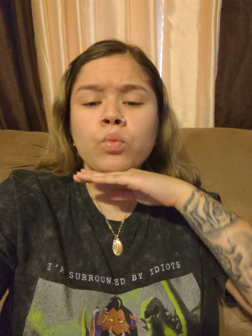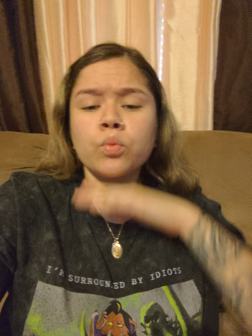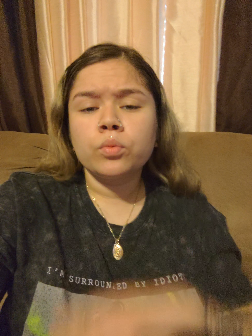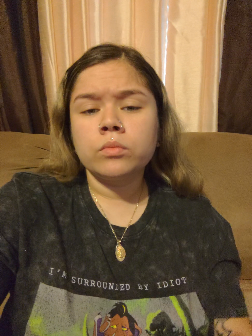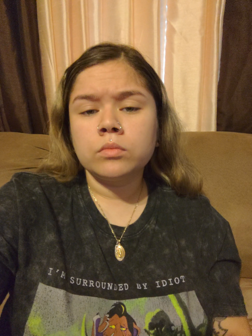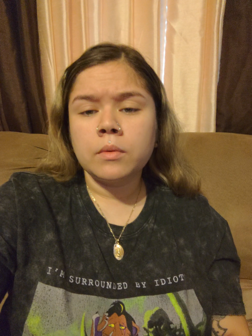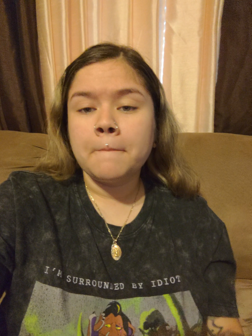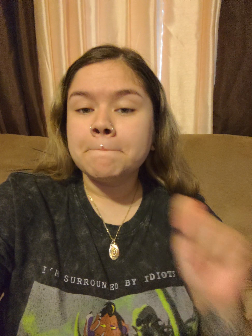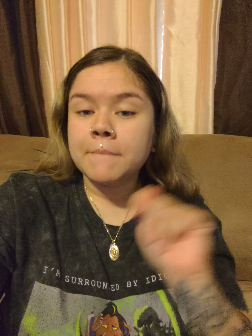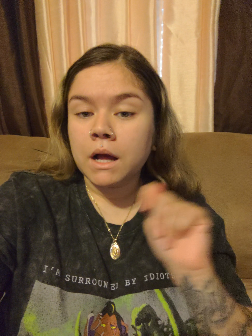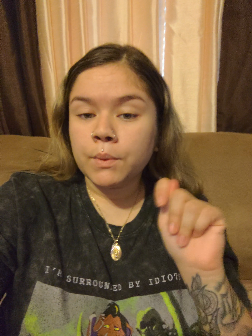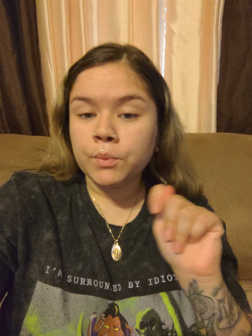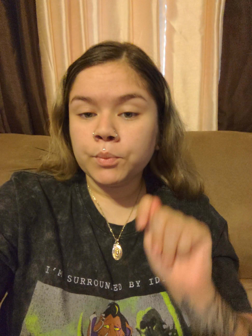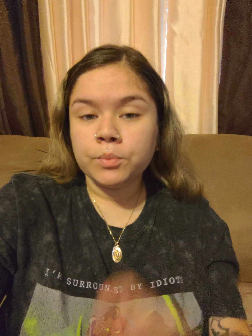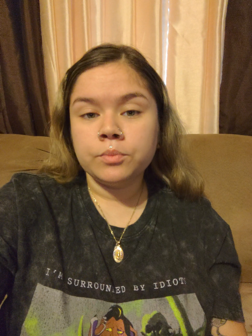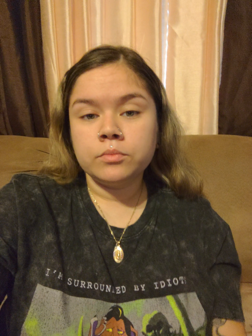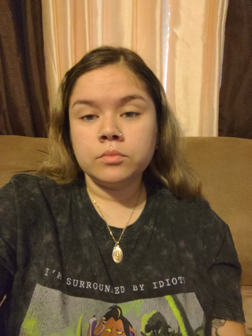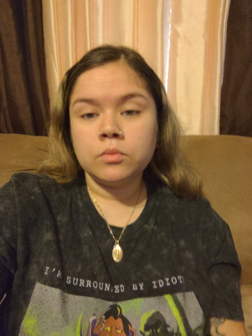bathroom